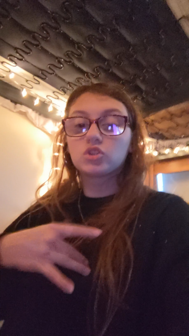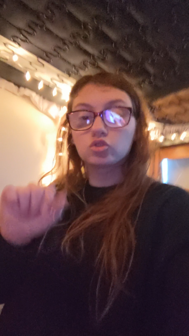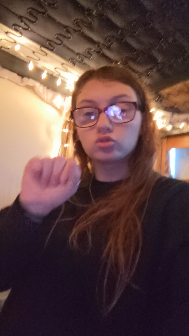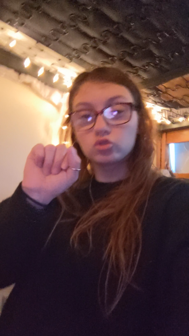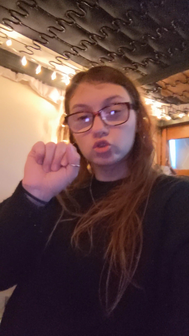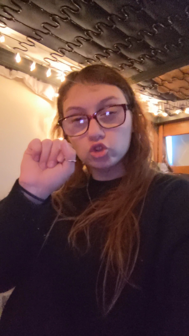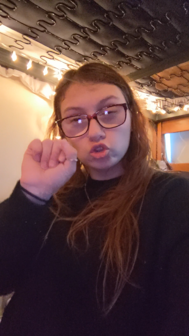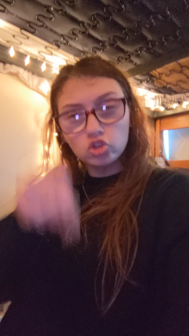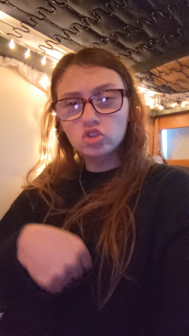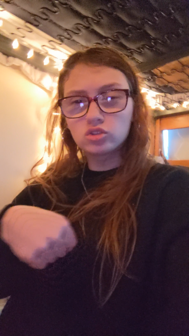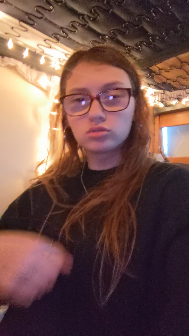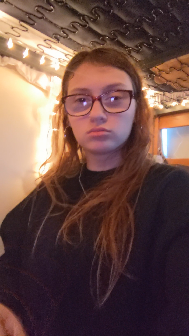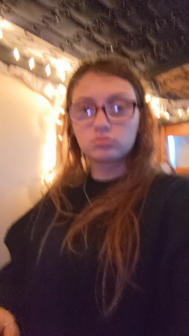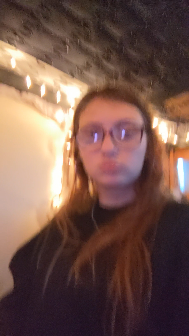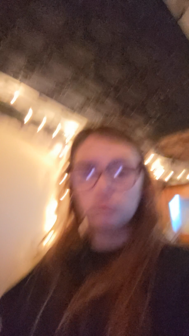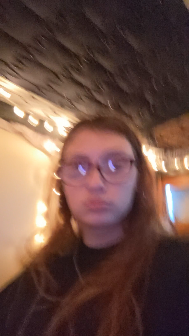could